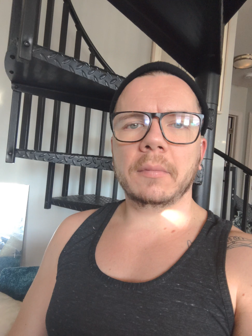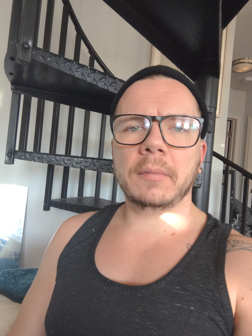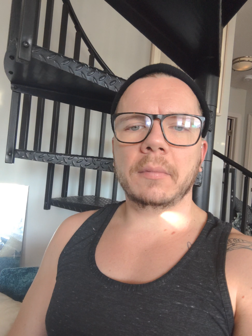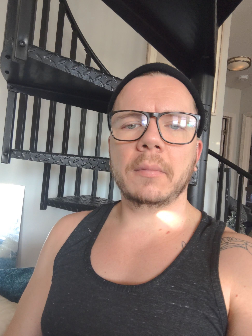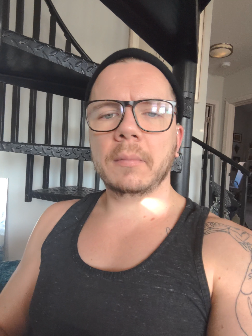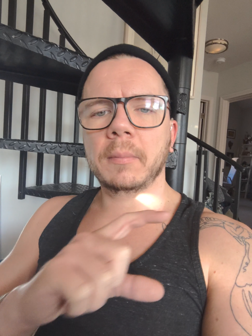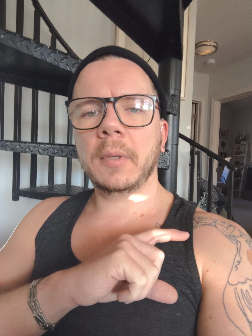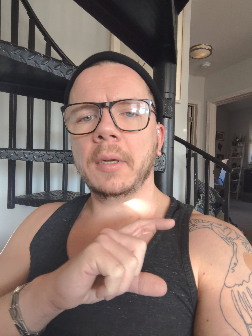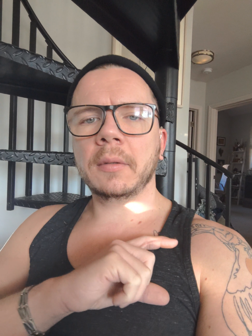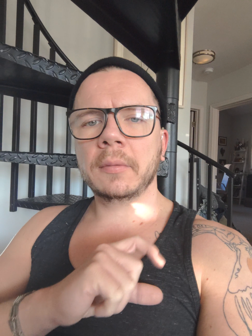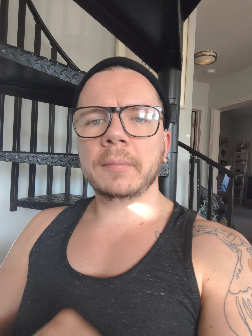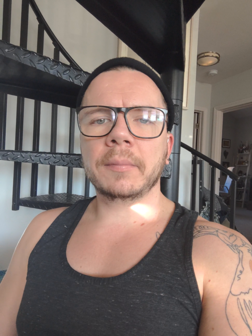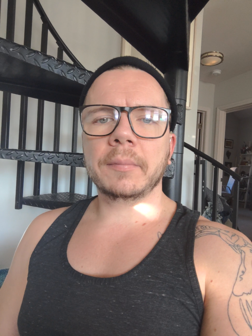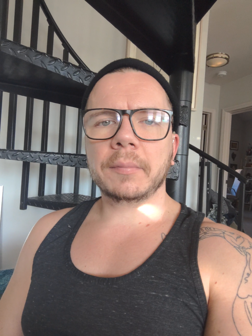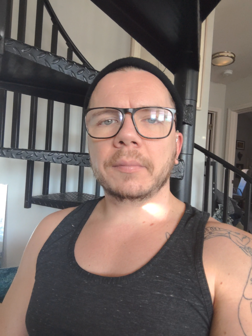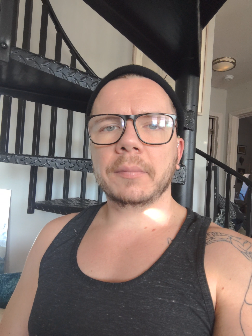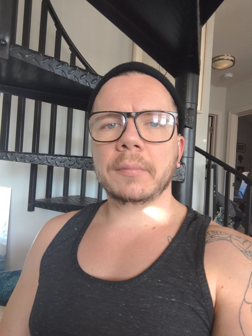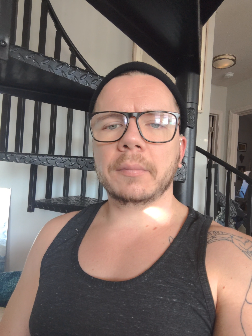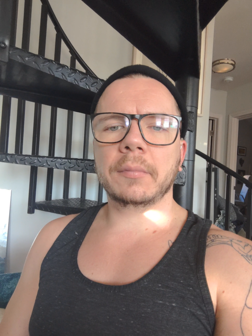police